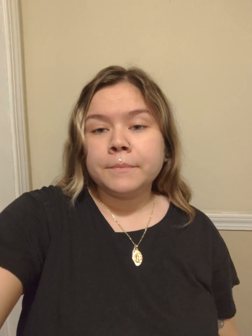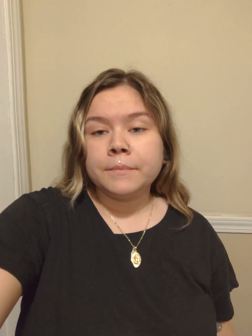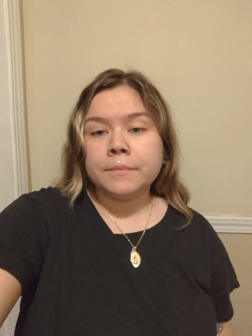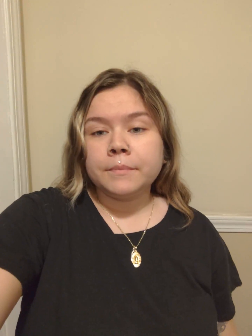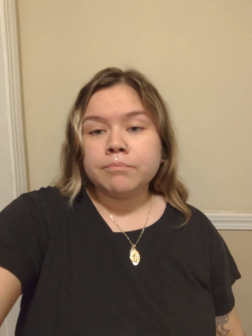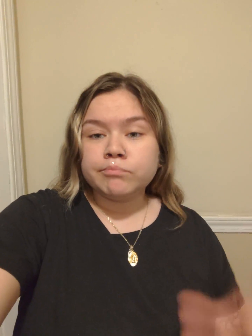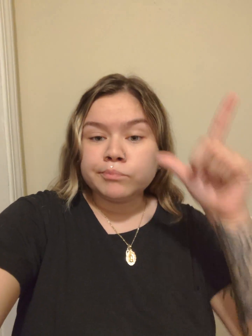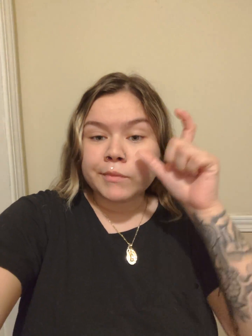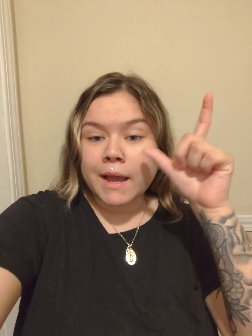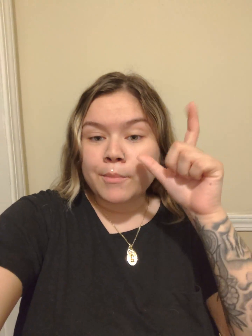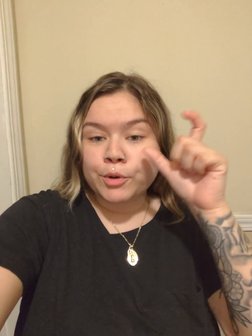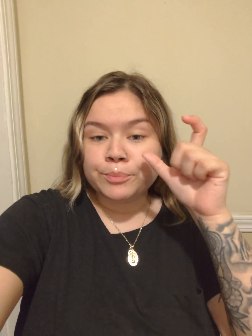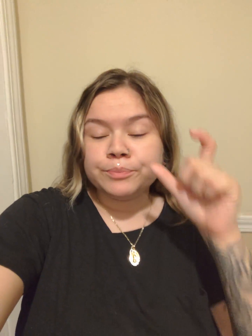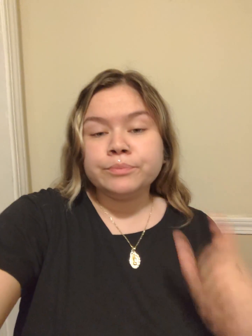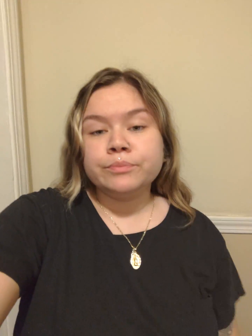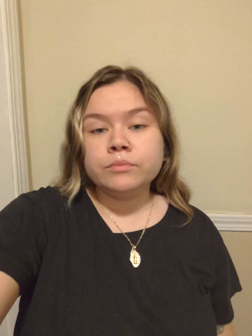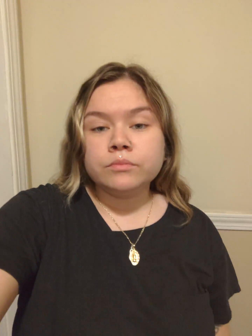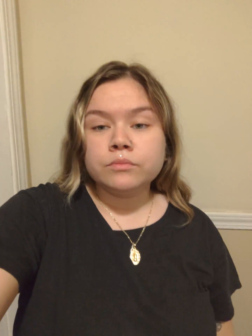camera